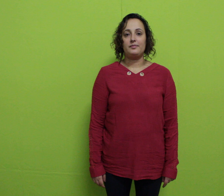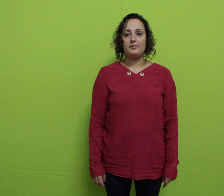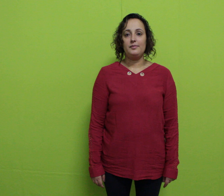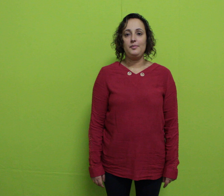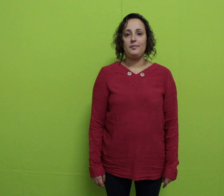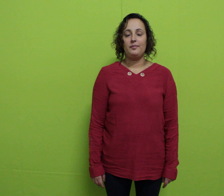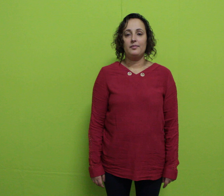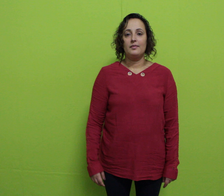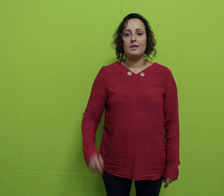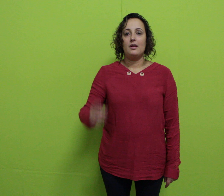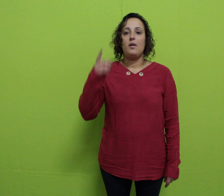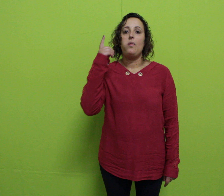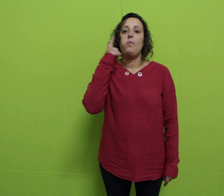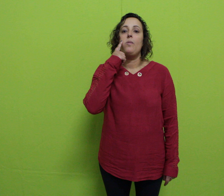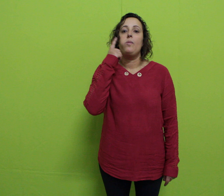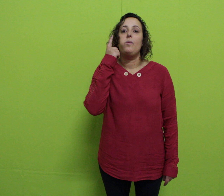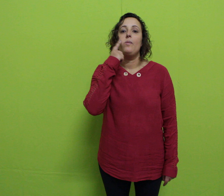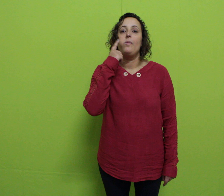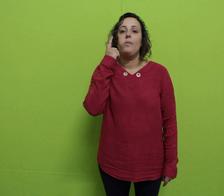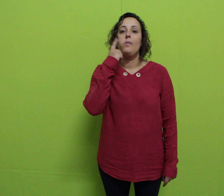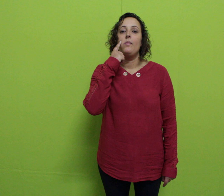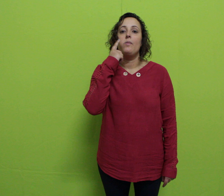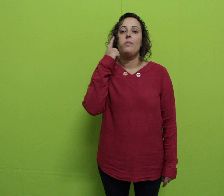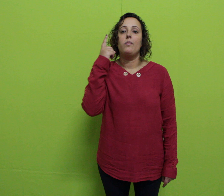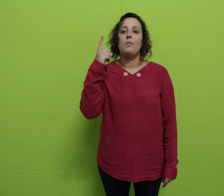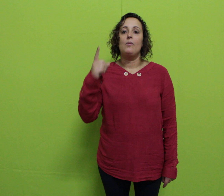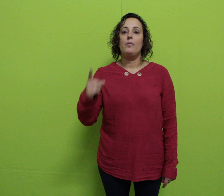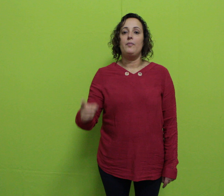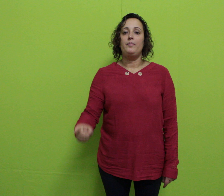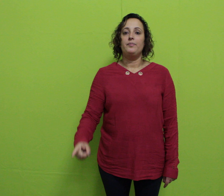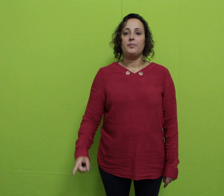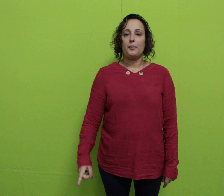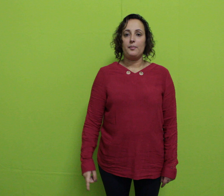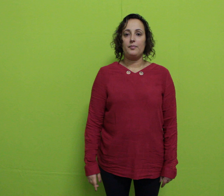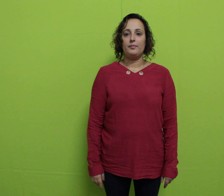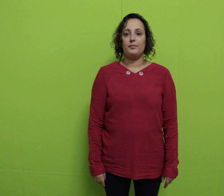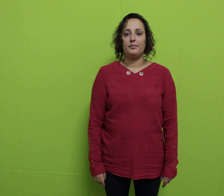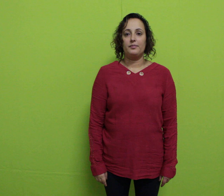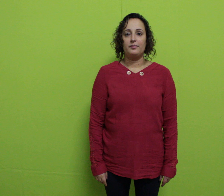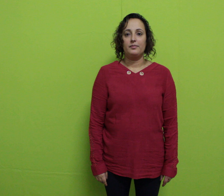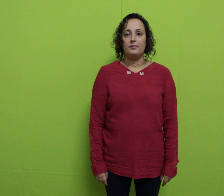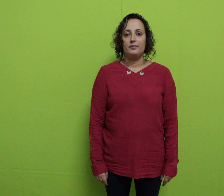bala